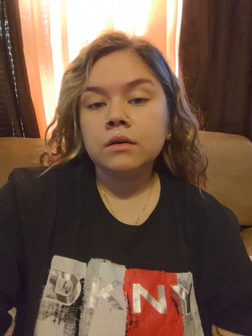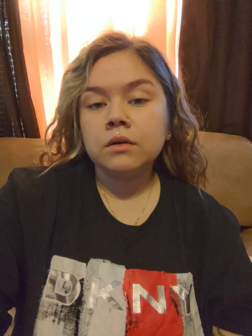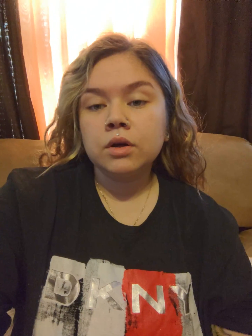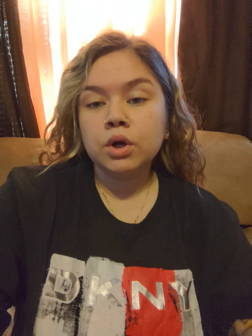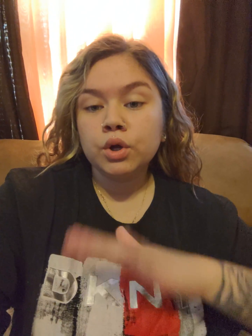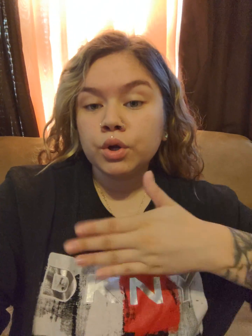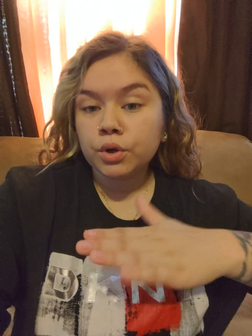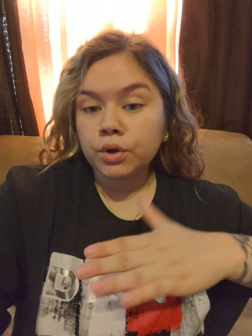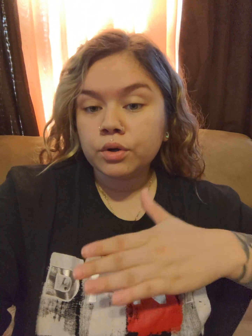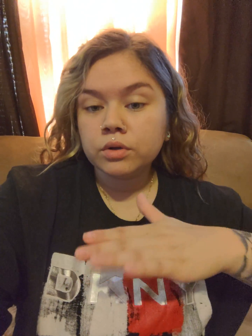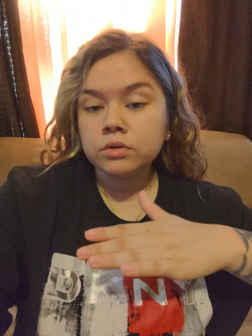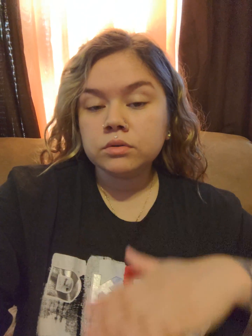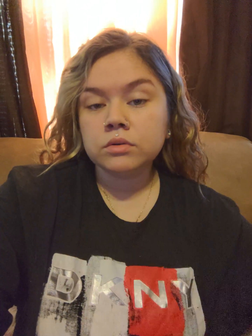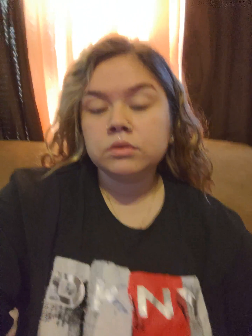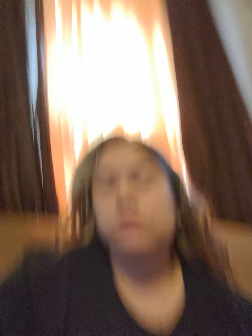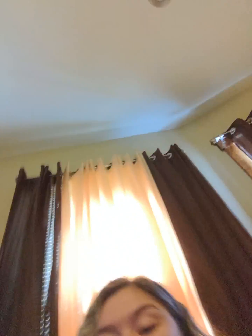cook